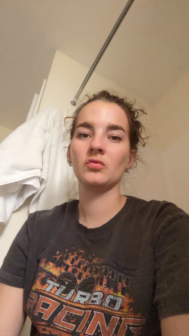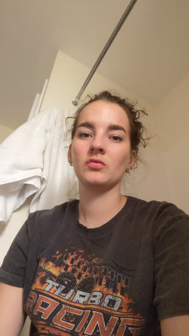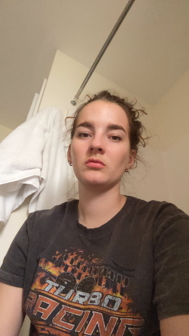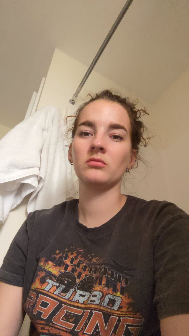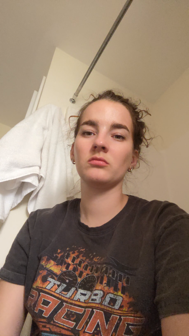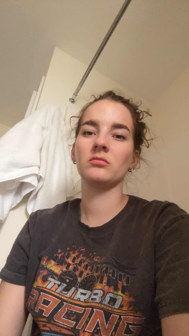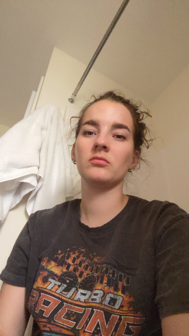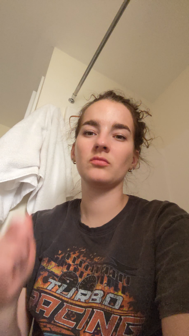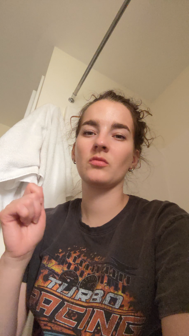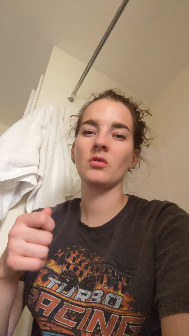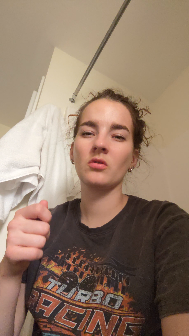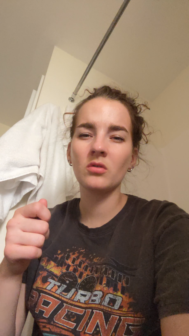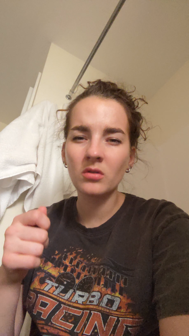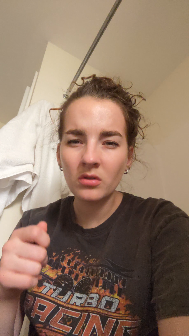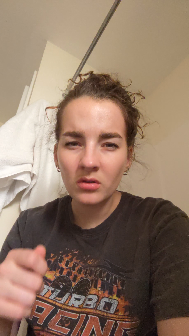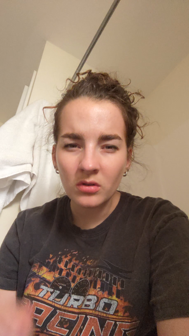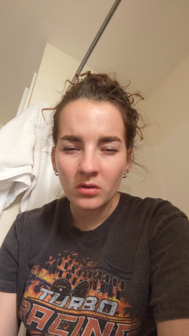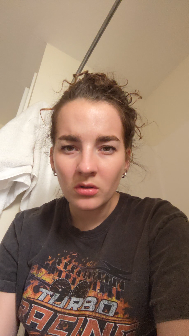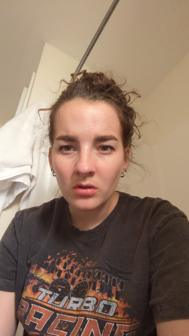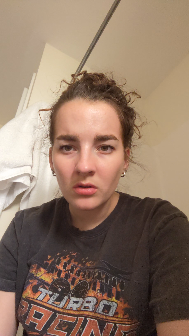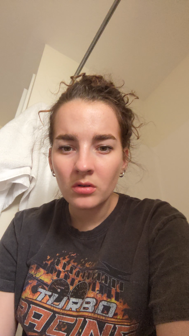cart